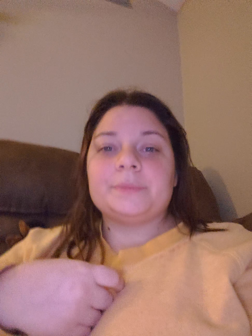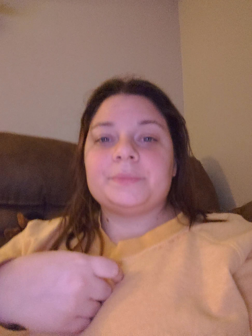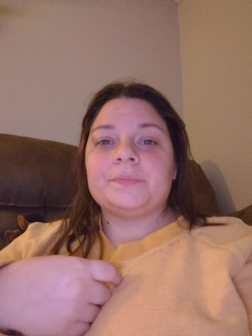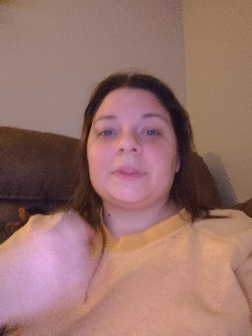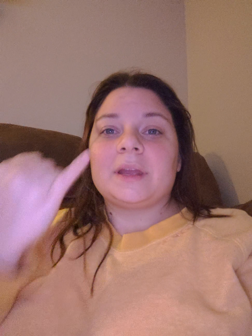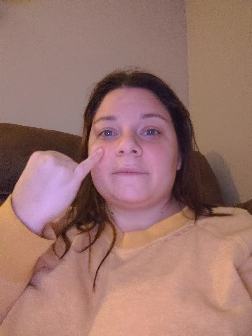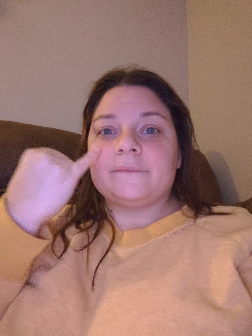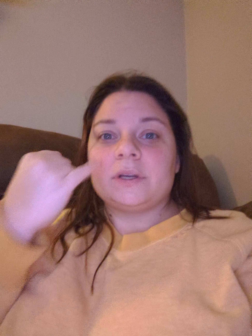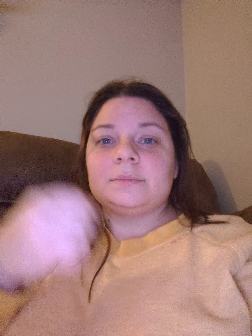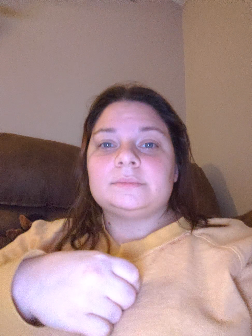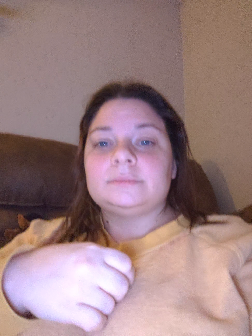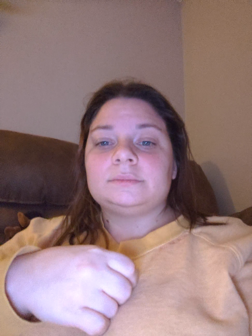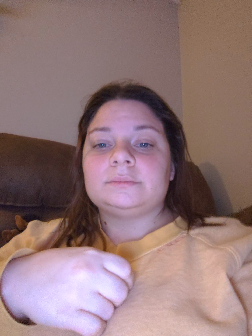if